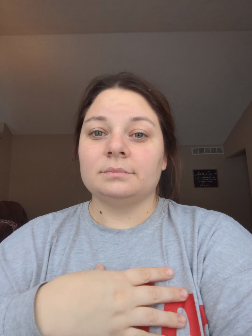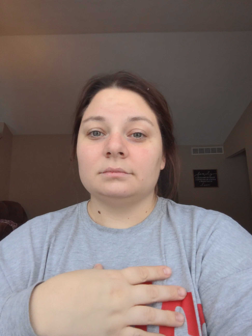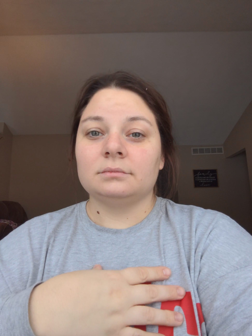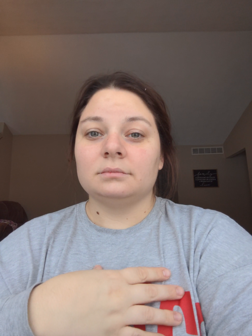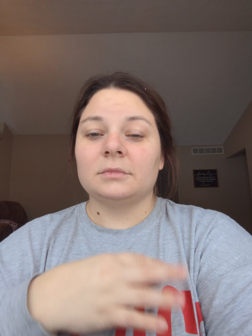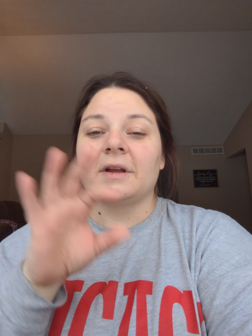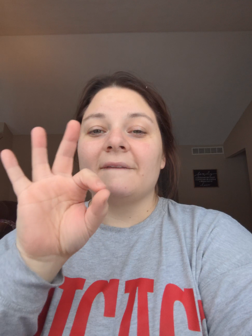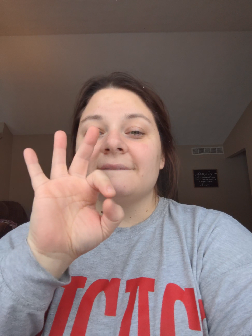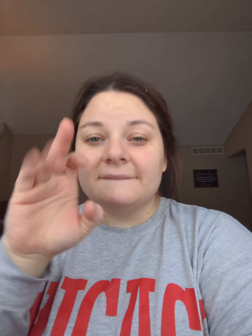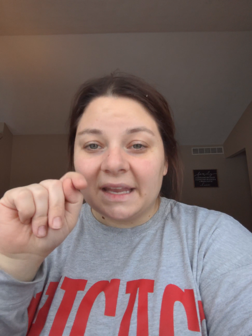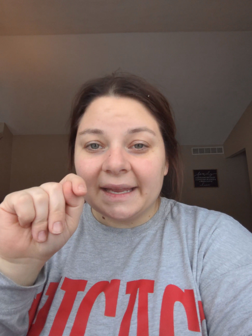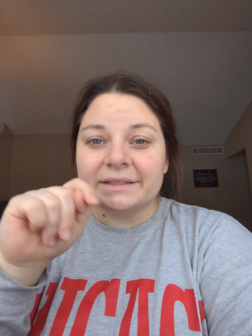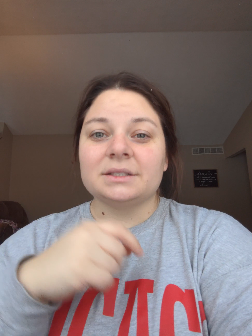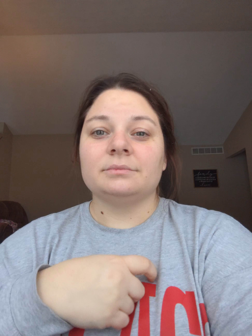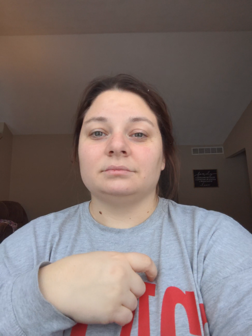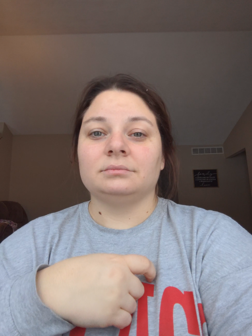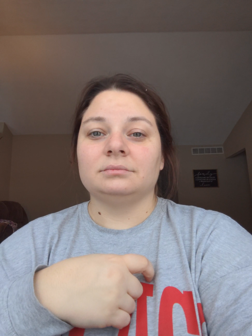feet